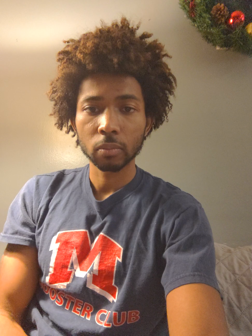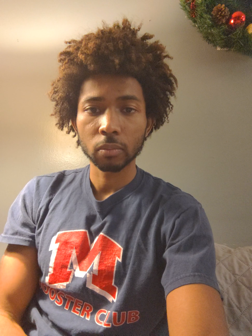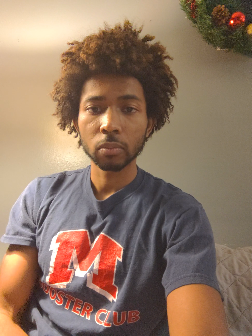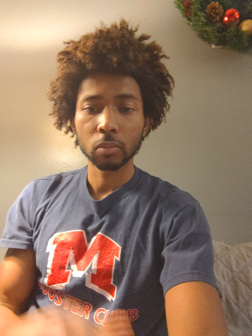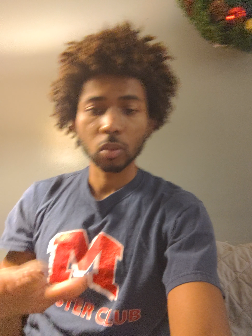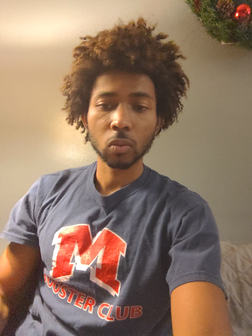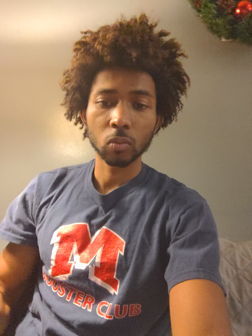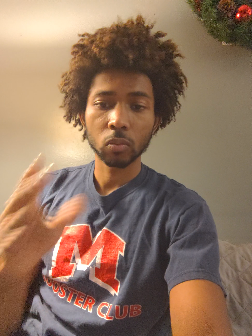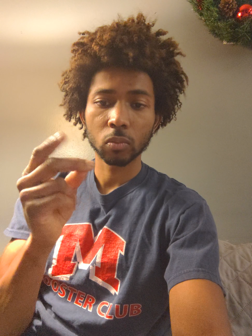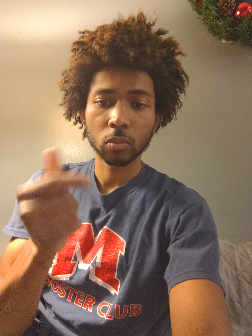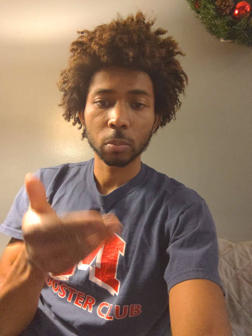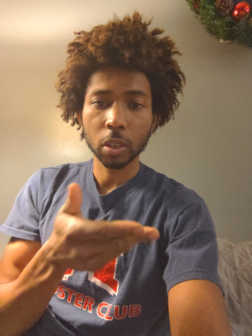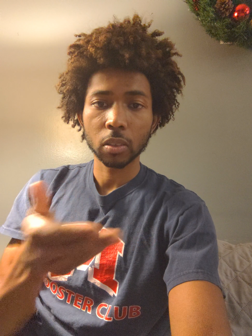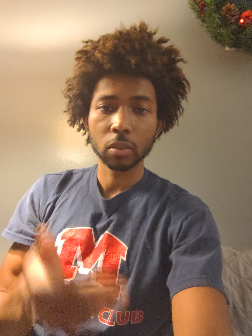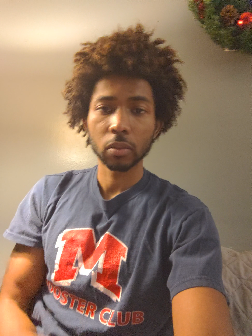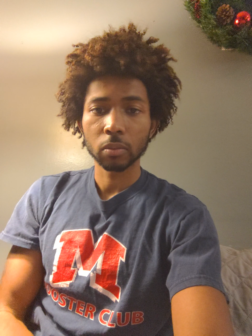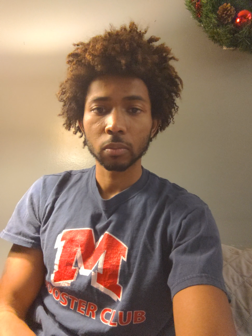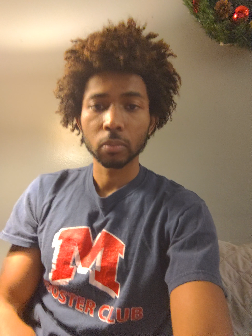puppy